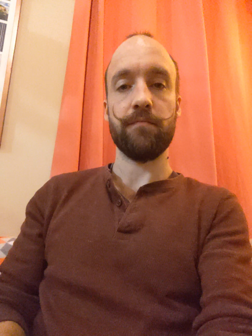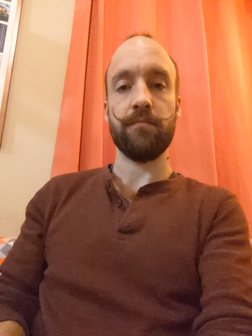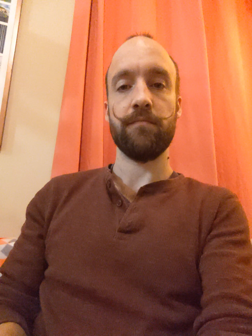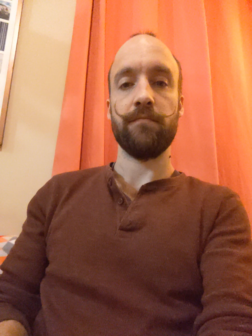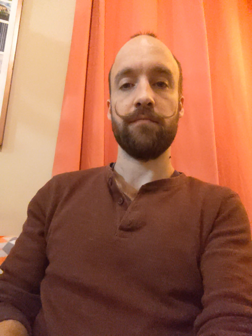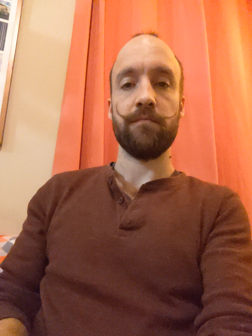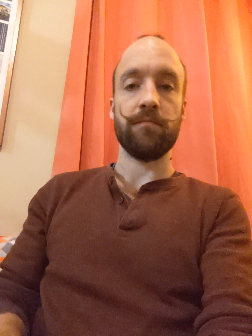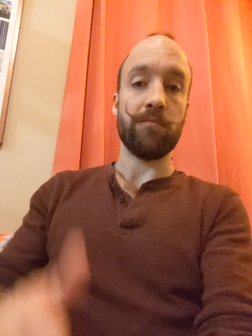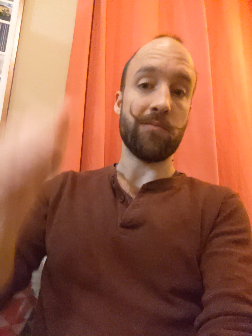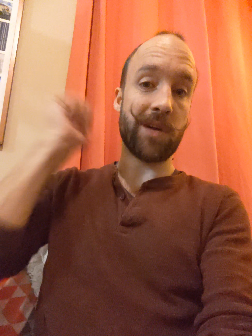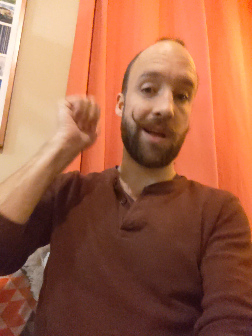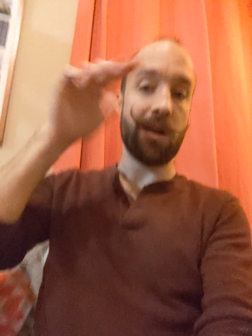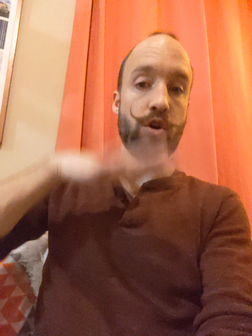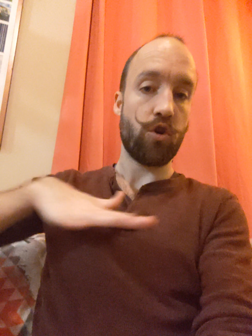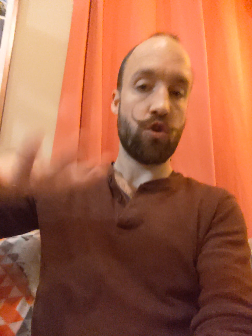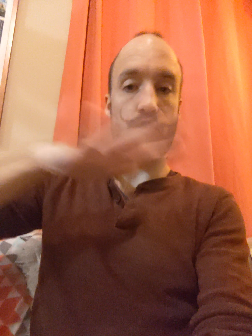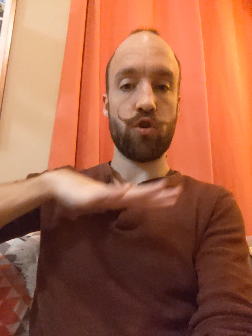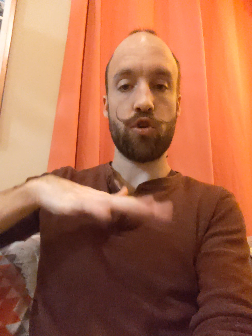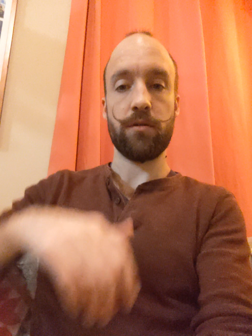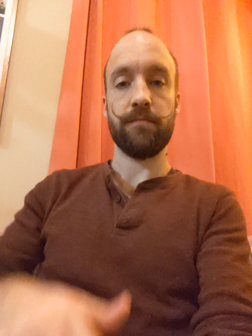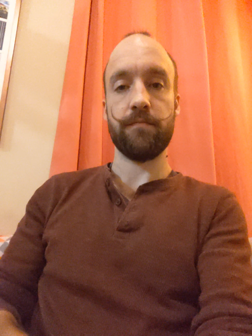backyard